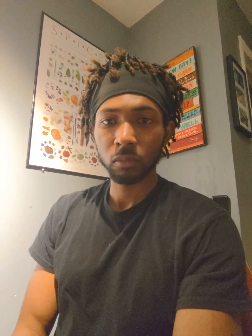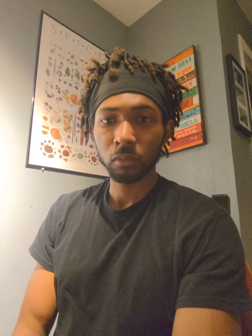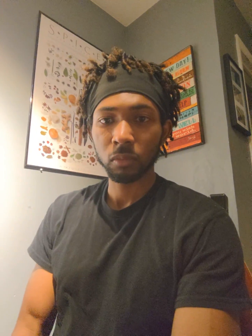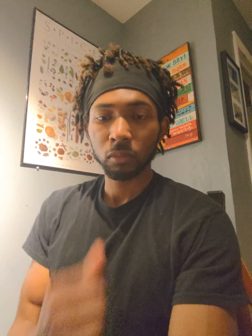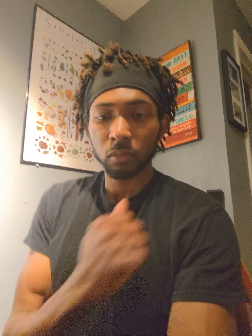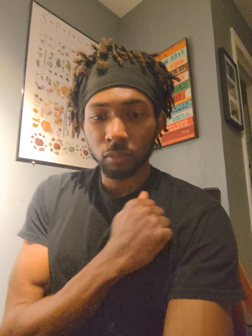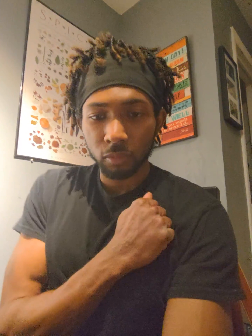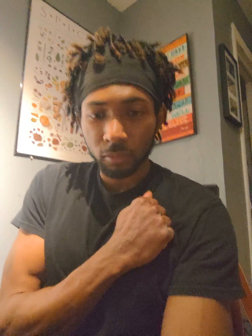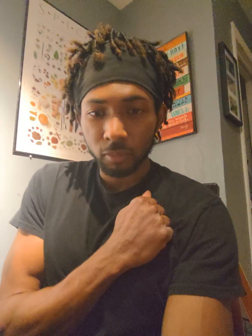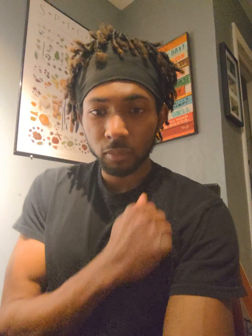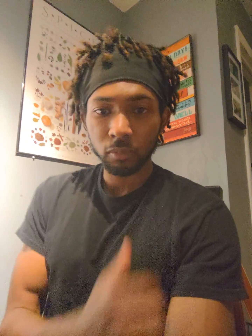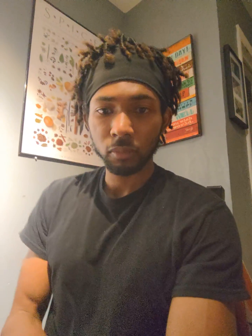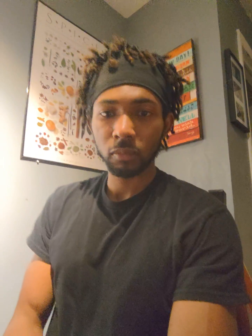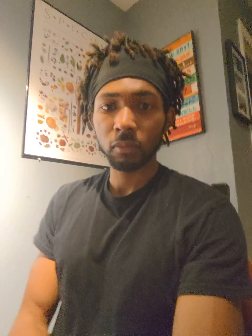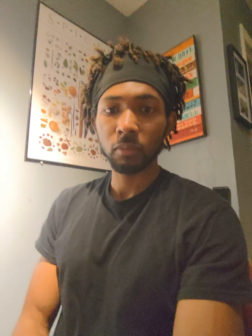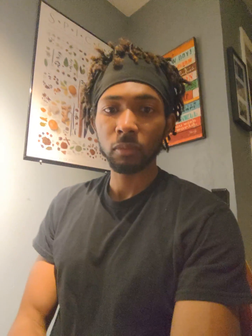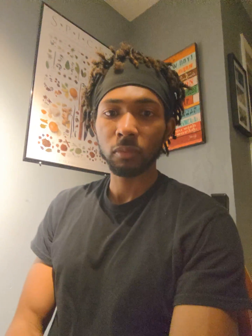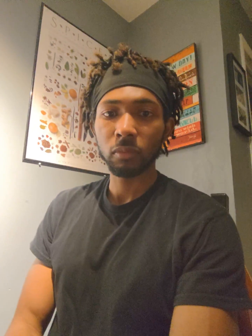hug